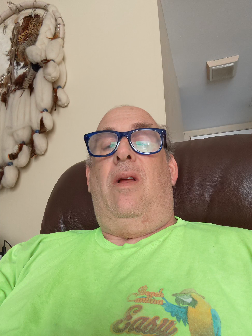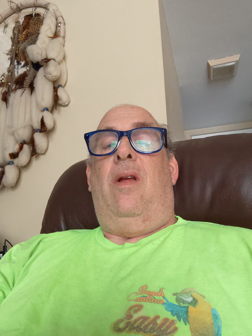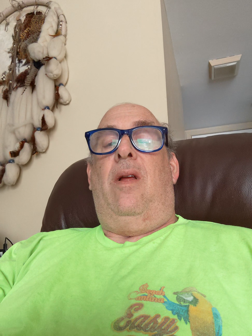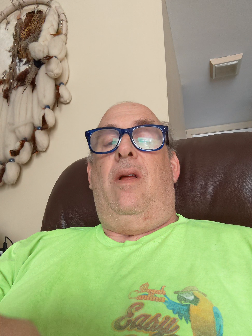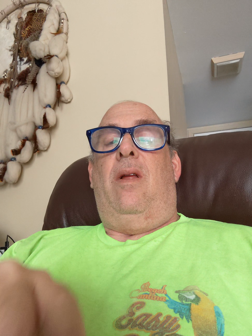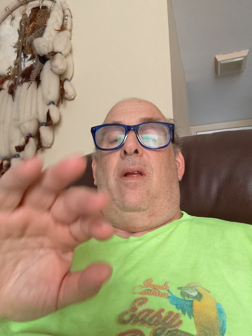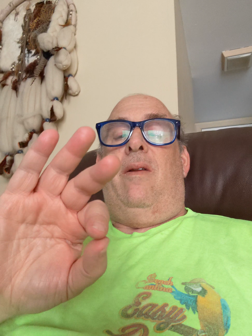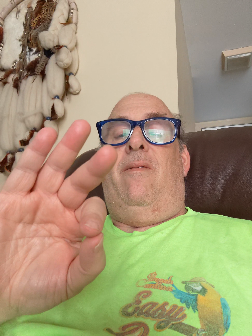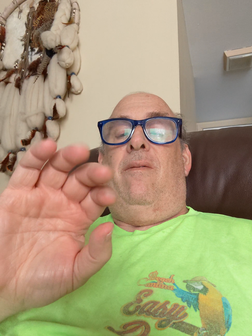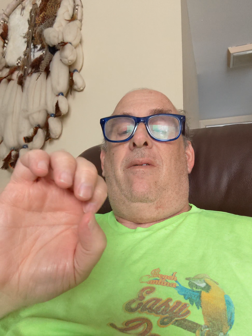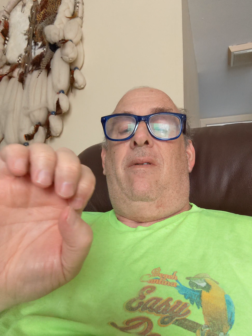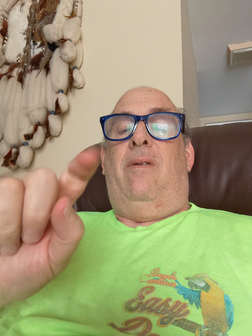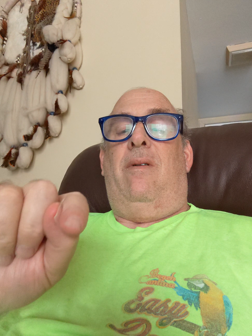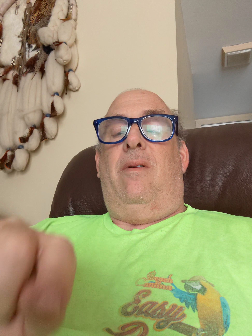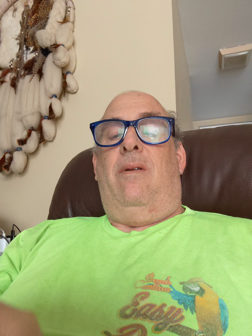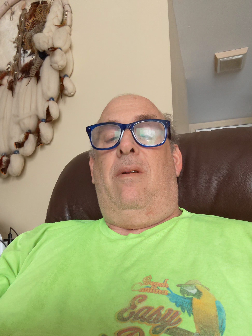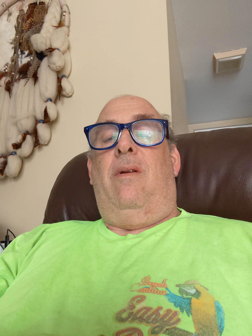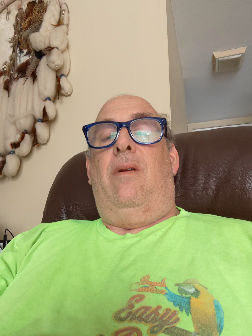feet